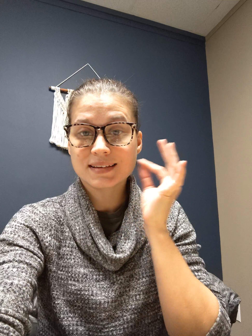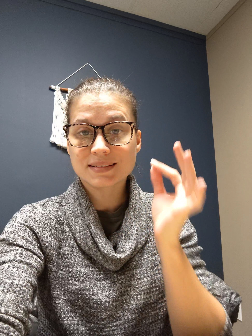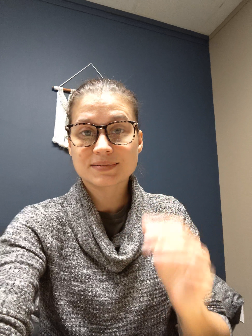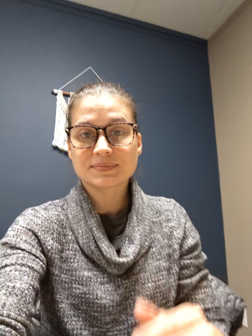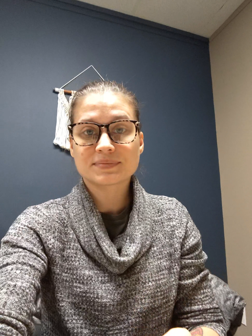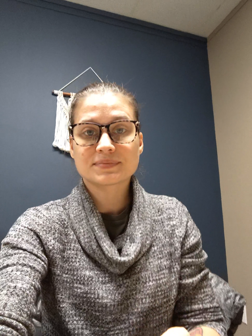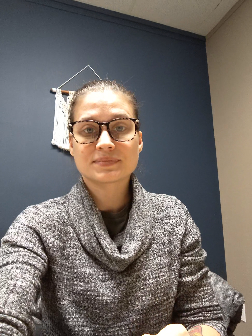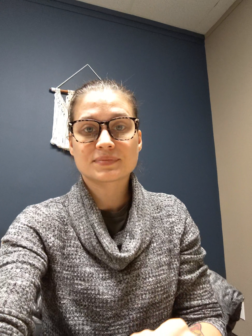kitty